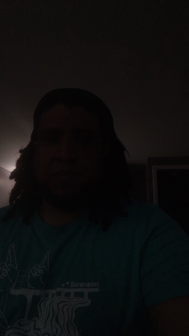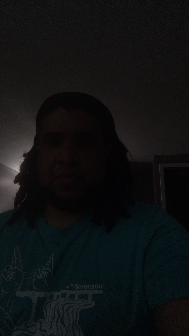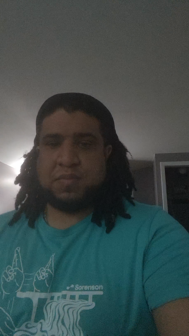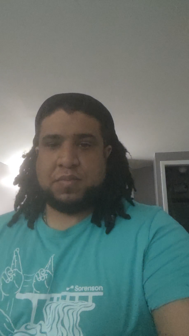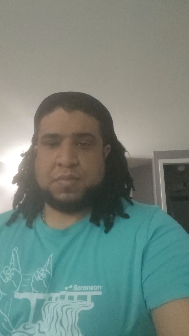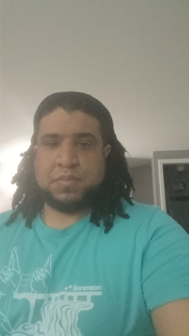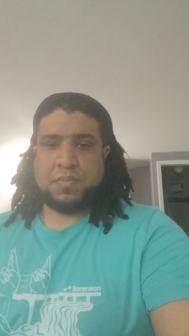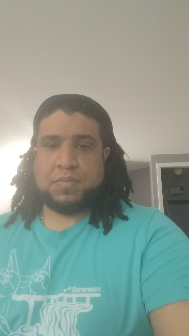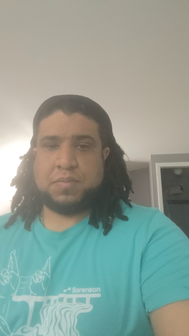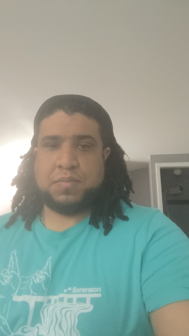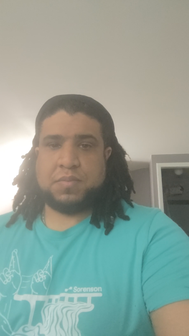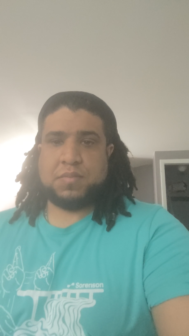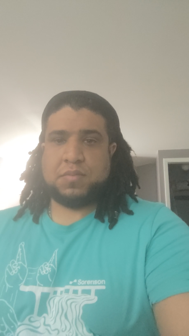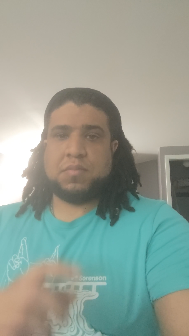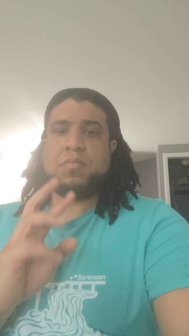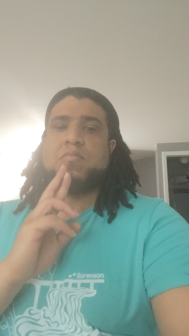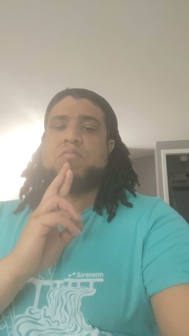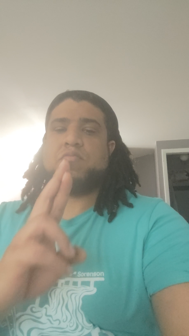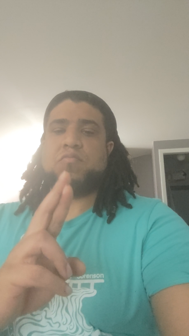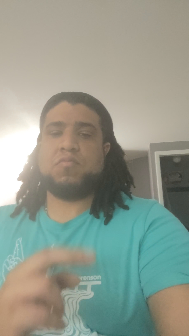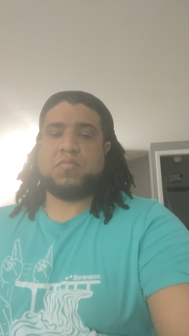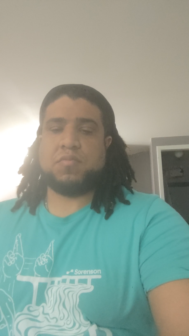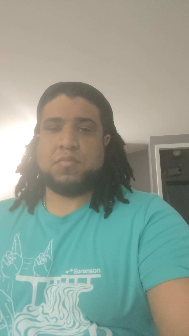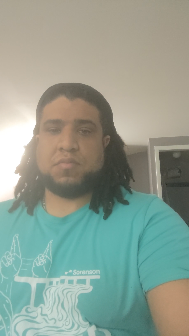are